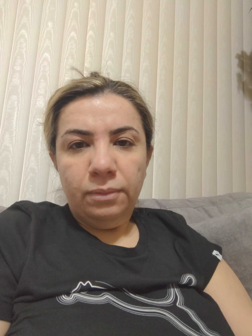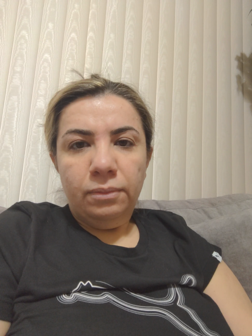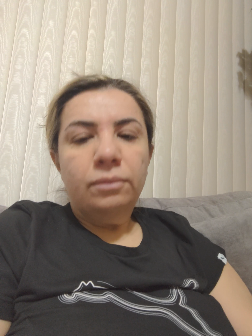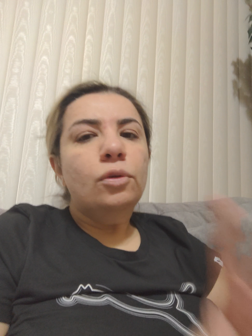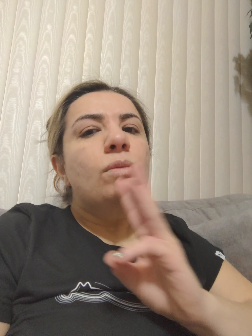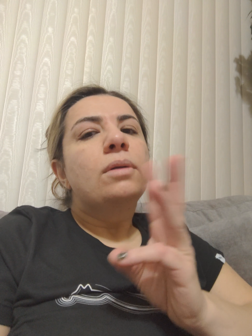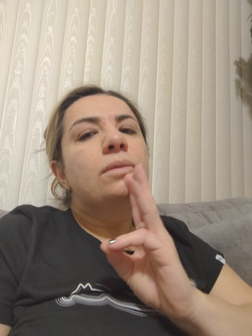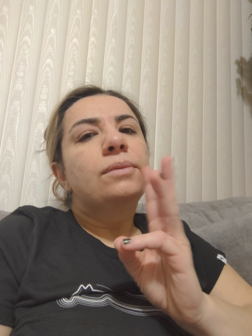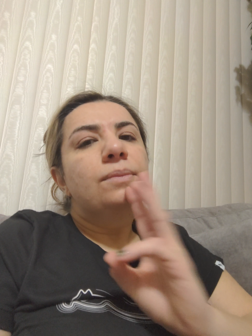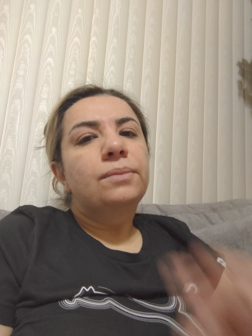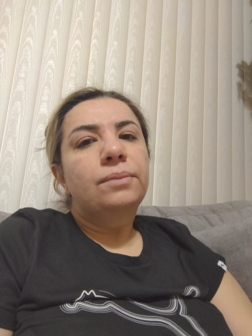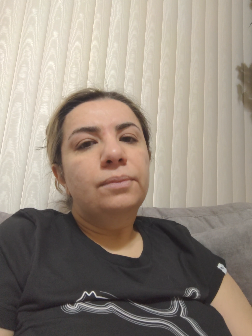water